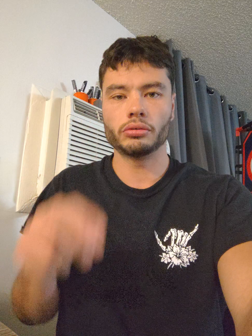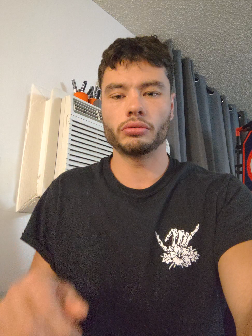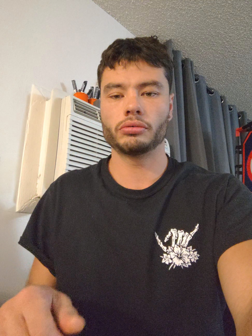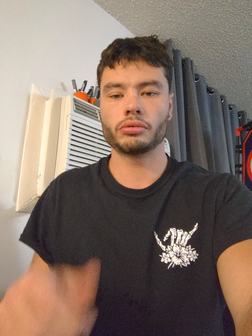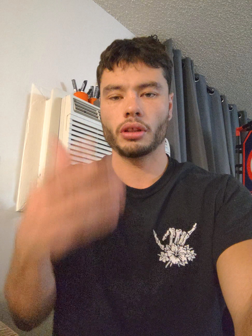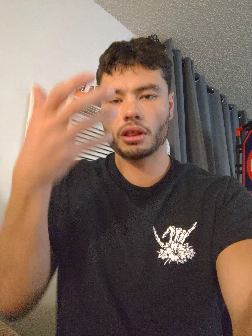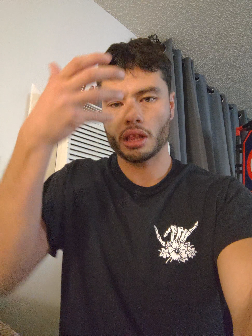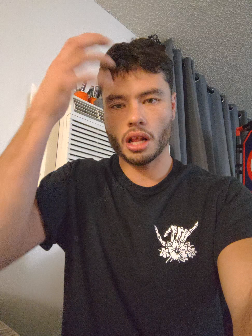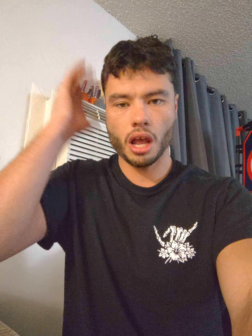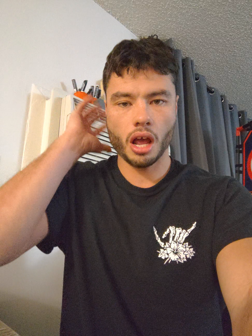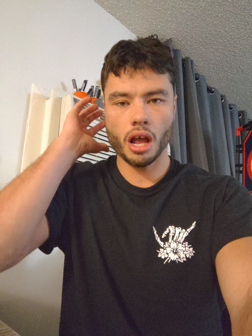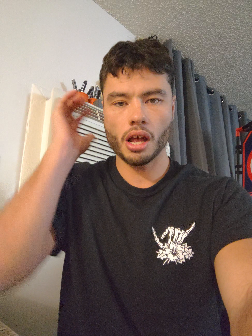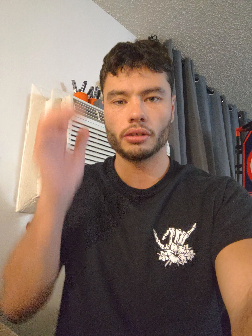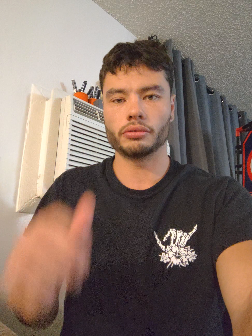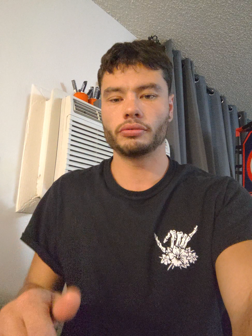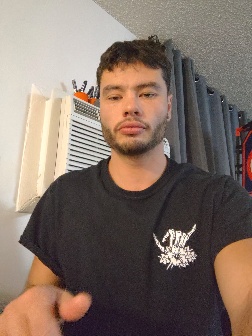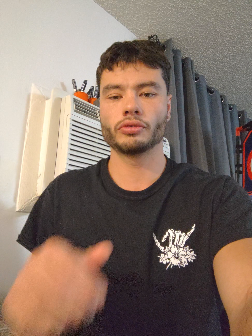lion